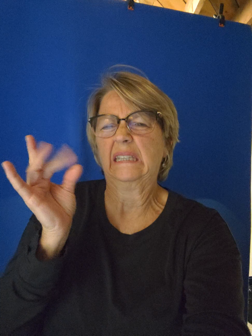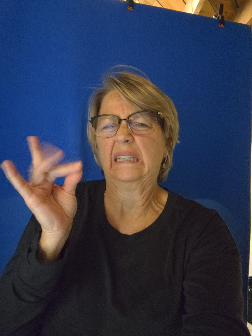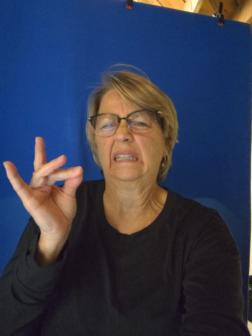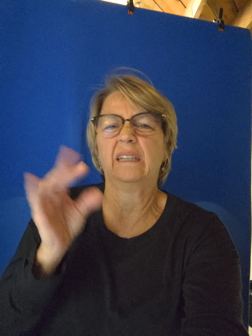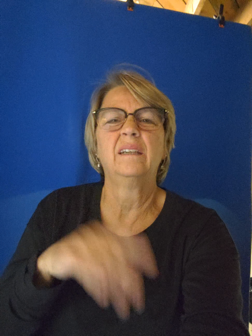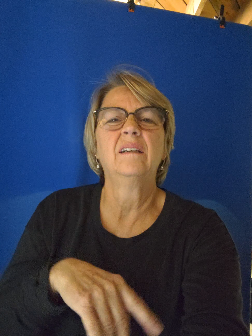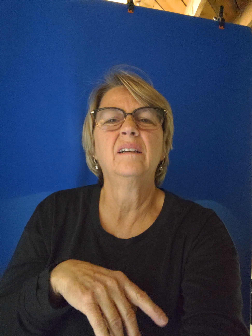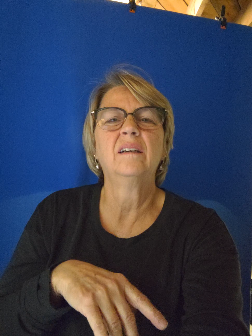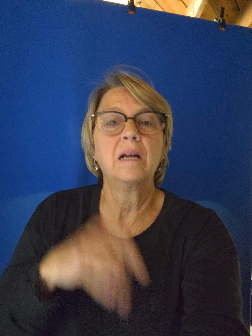sticky